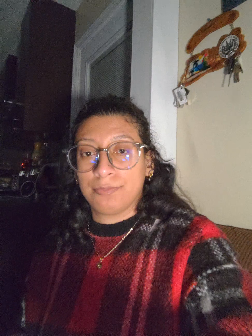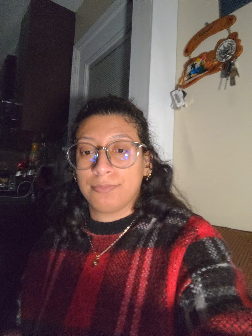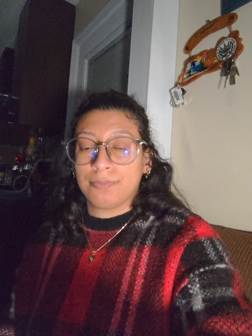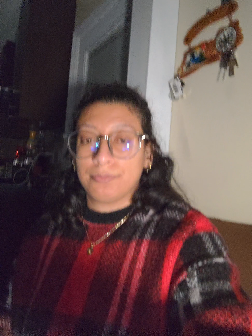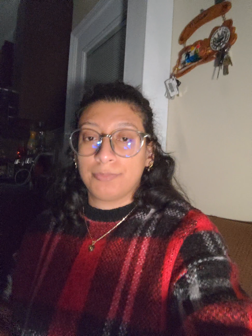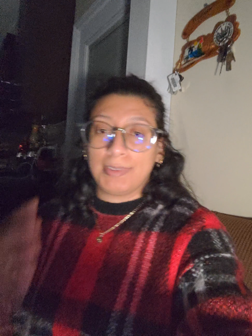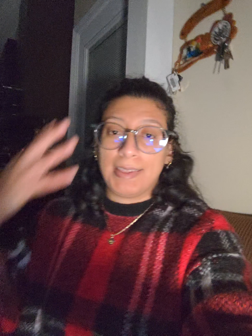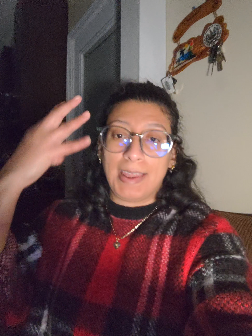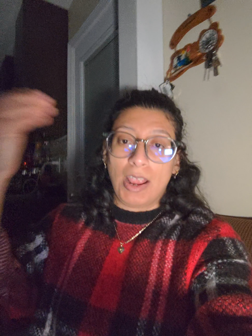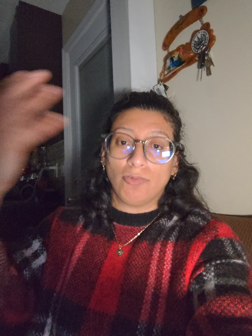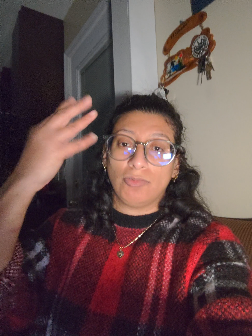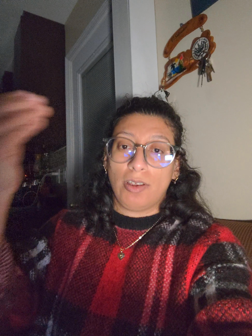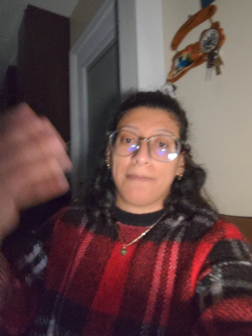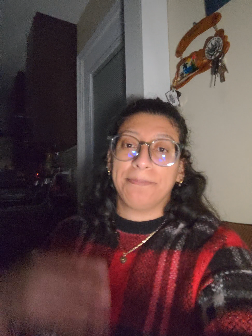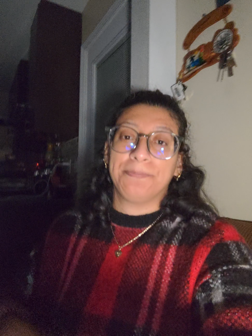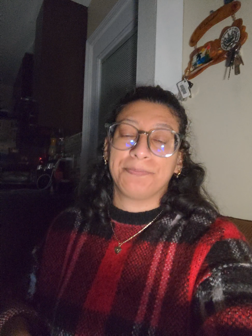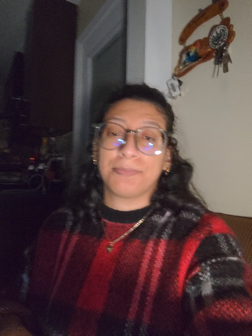outside